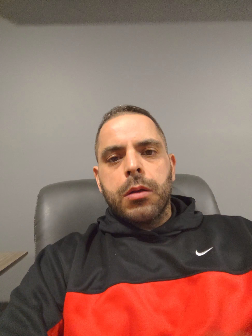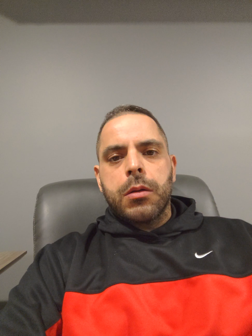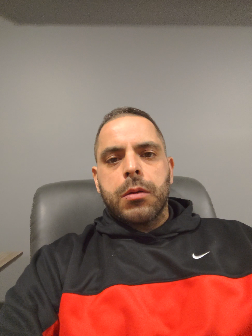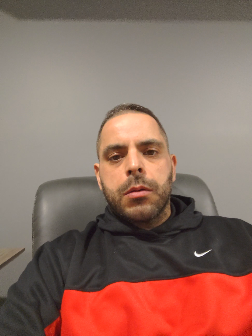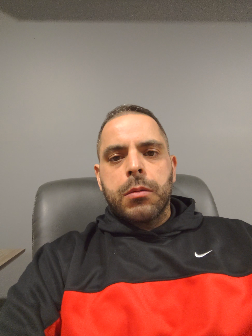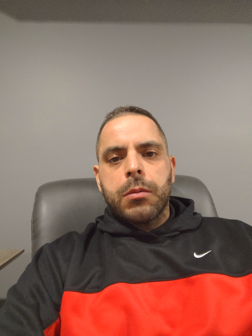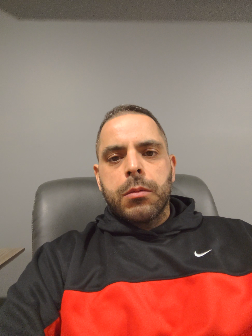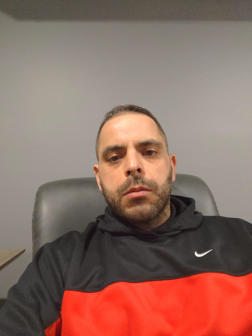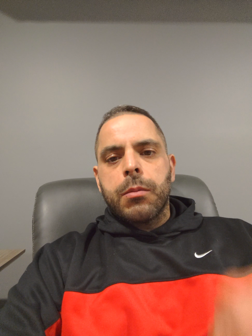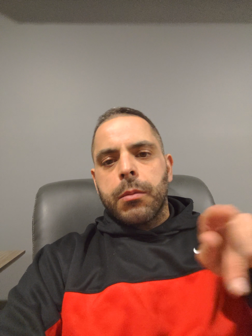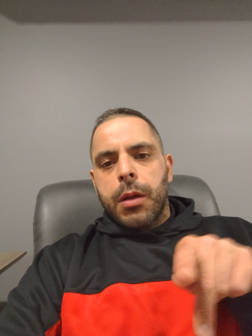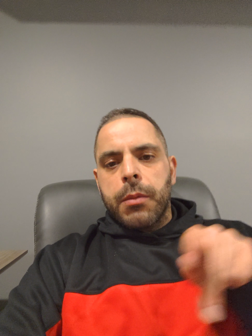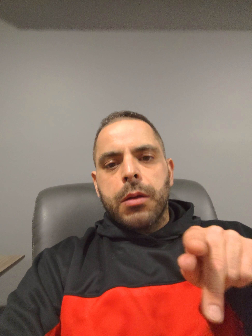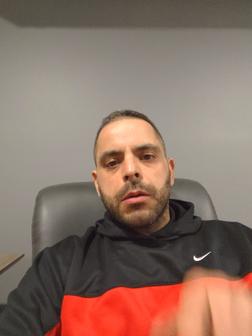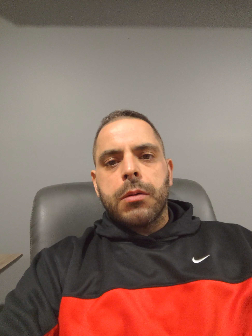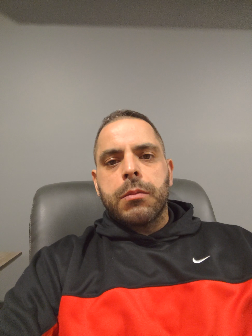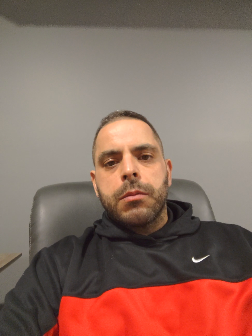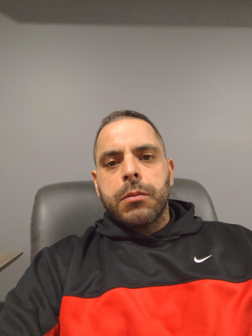puppy